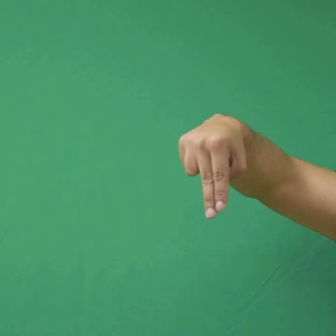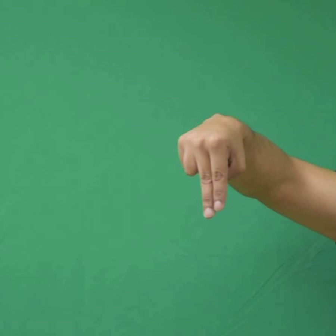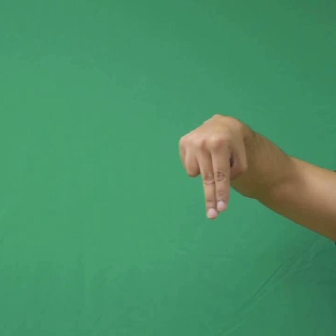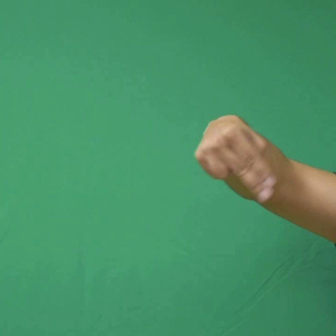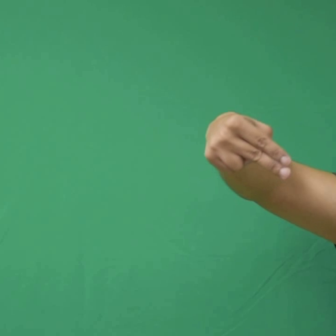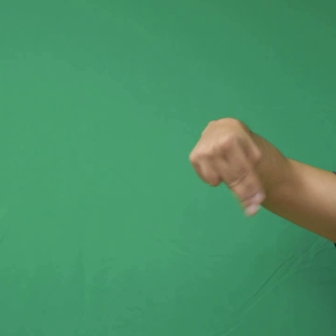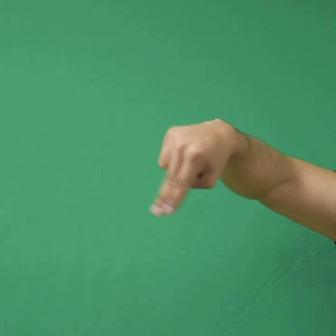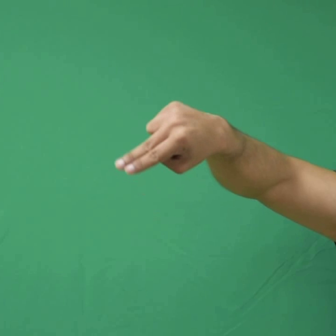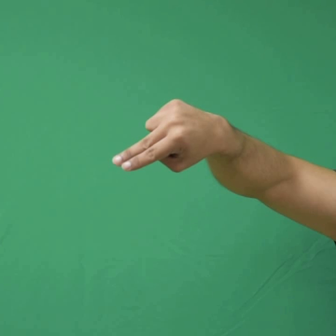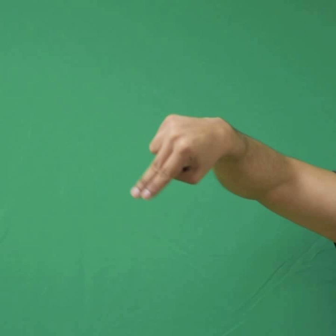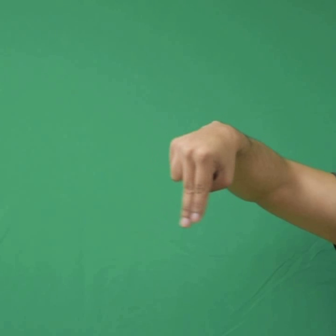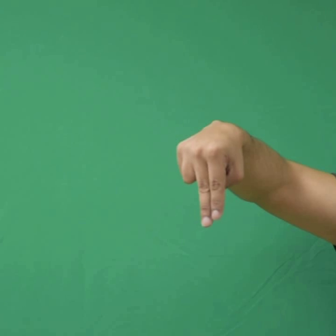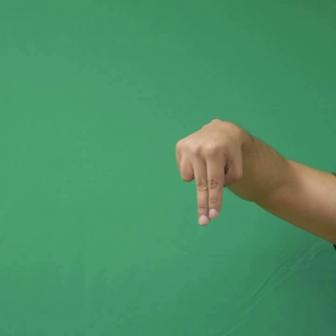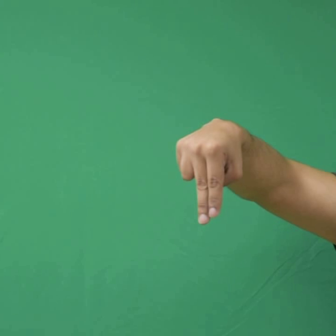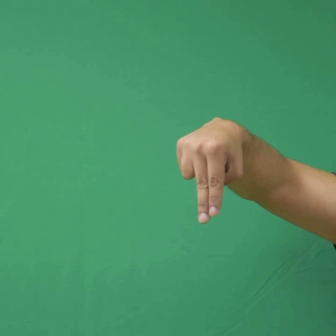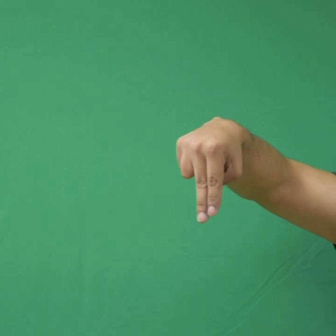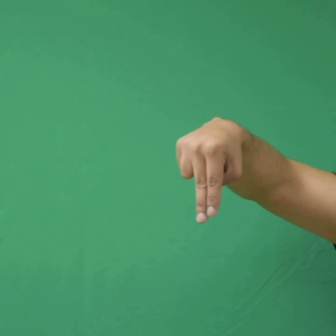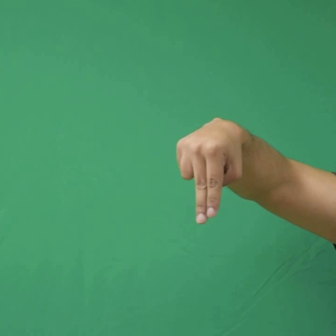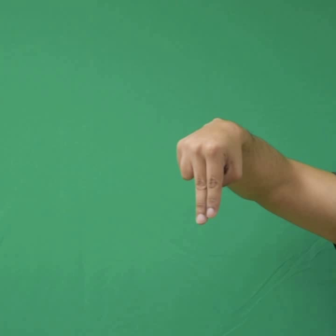Ñ